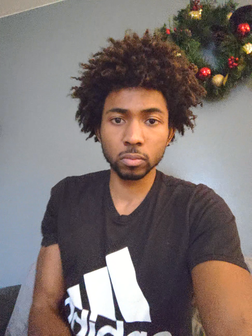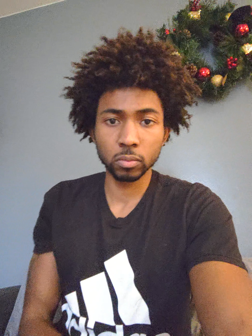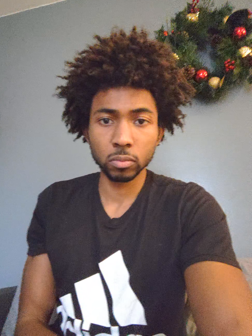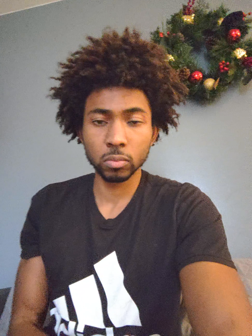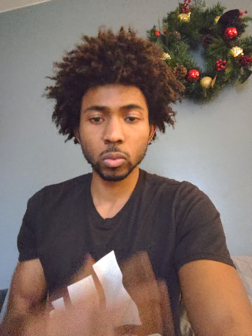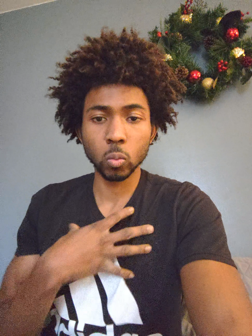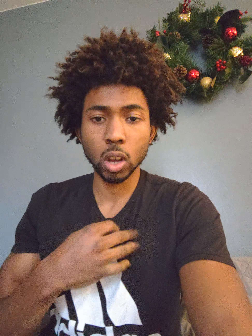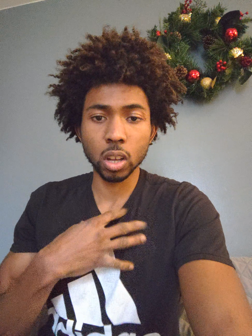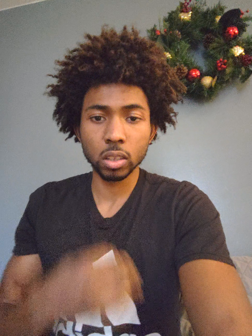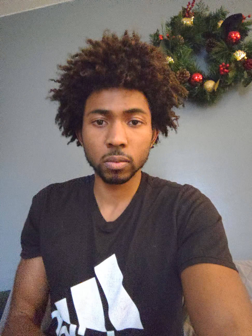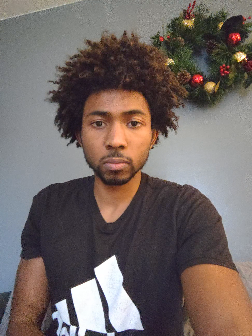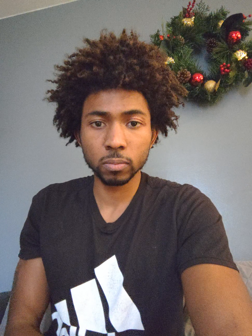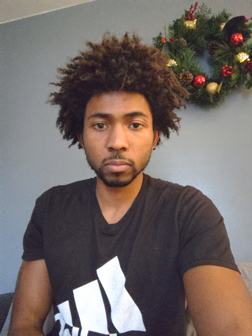white